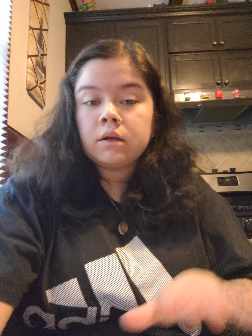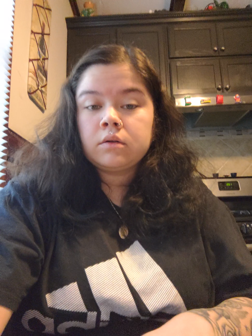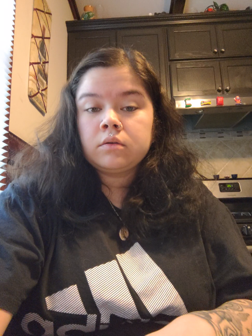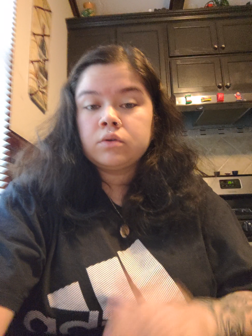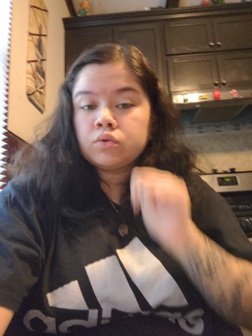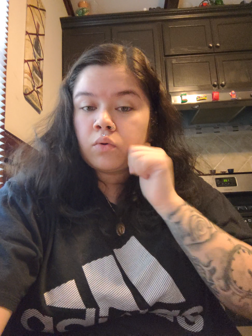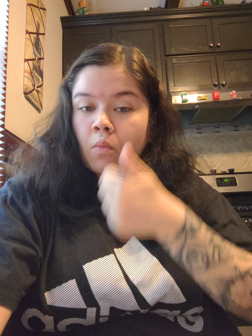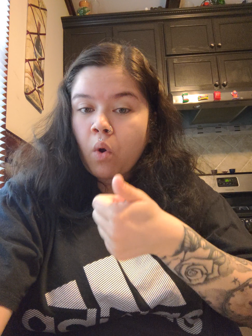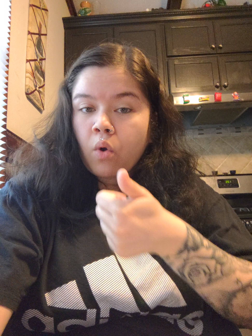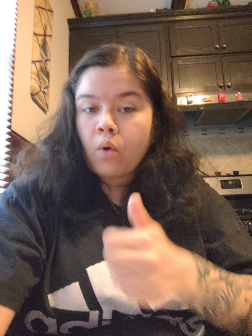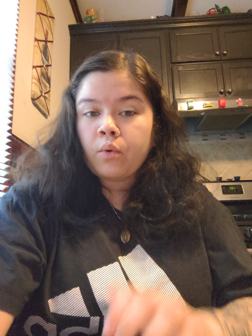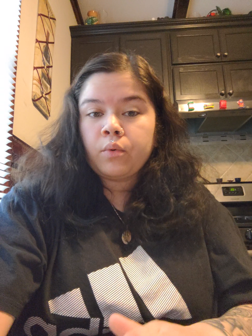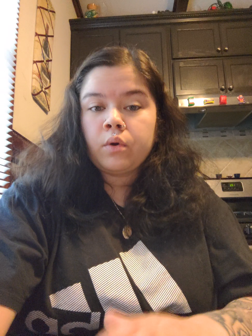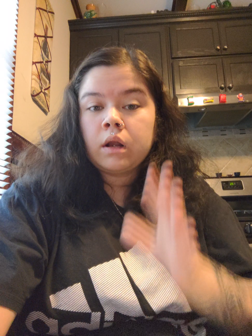tomorrow